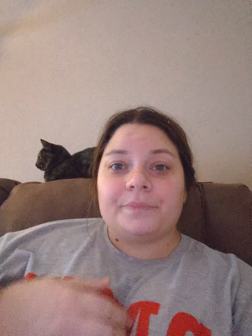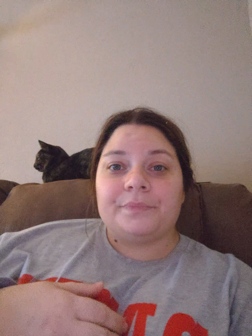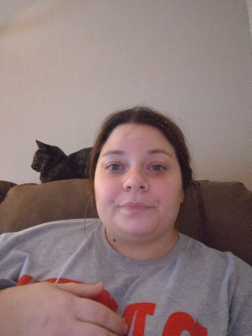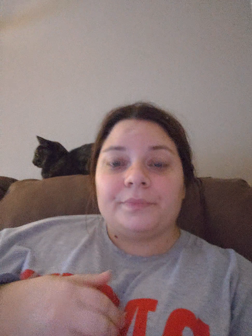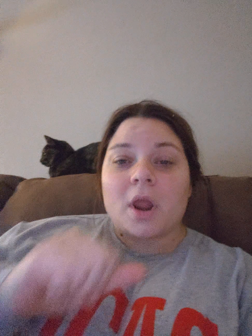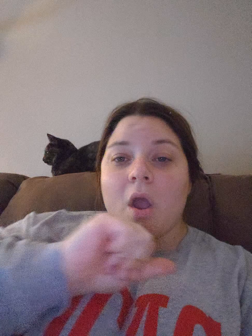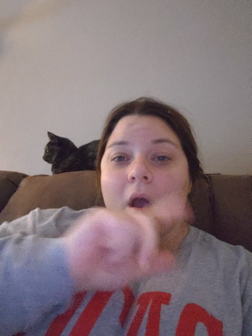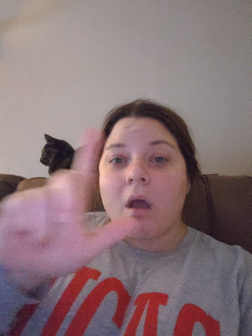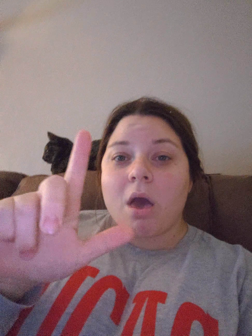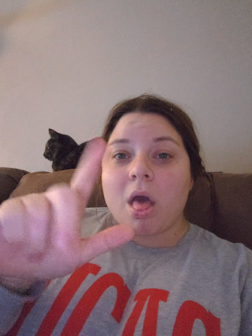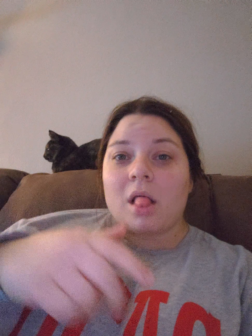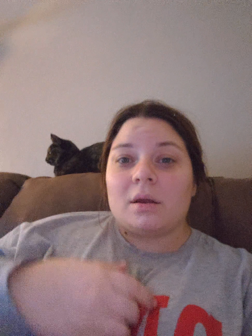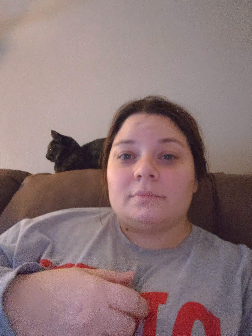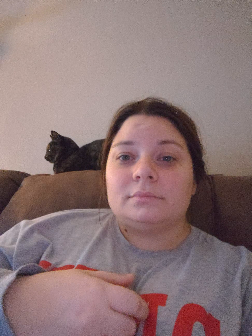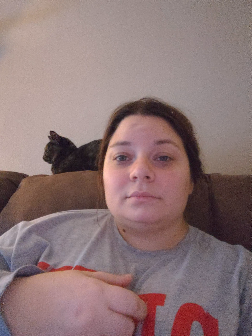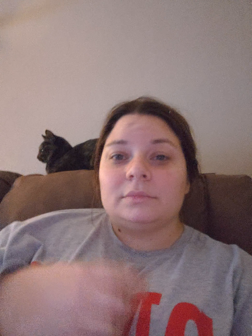all